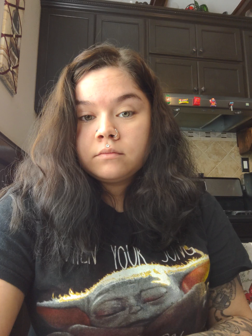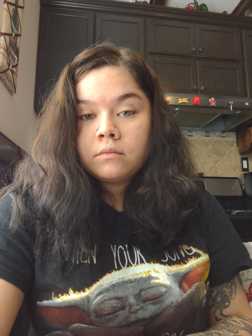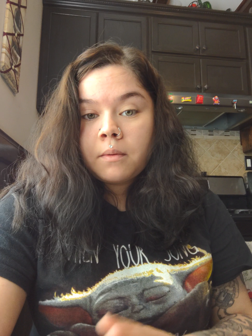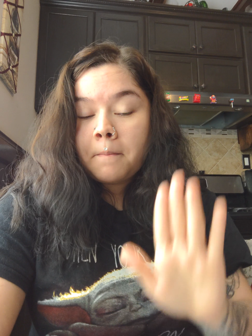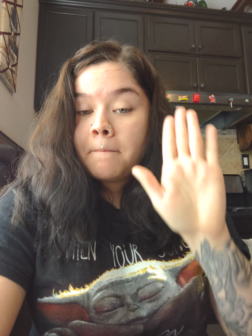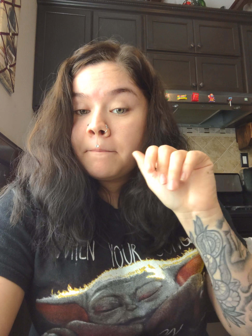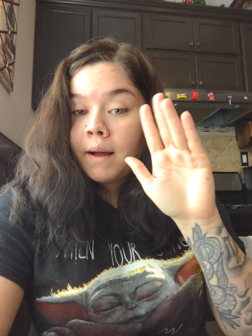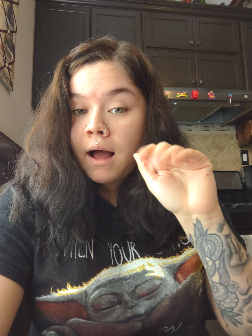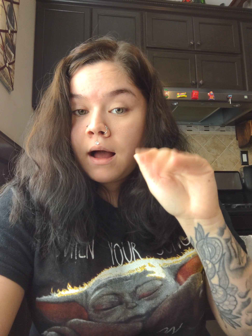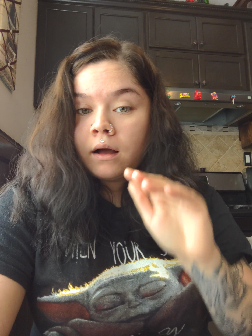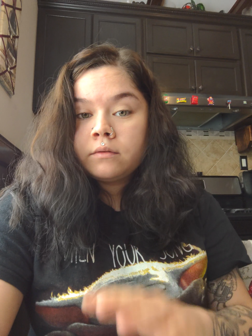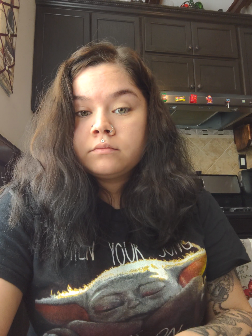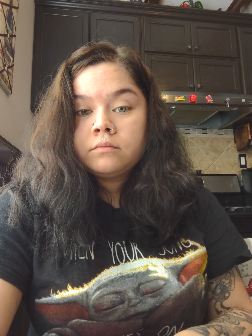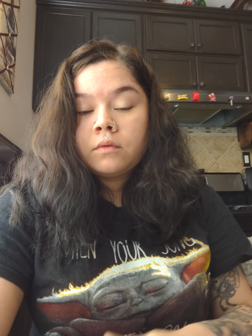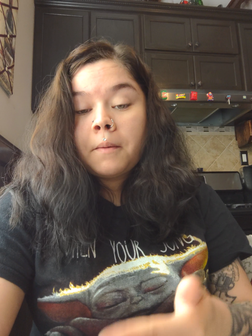bye